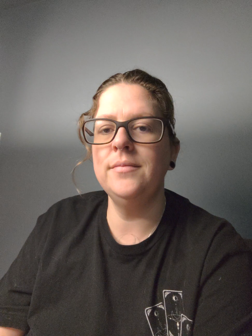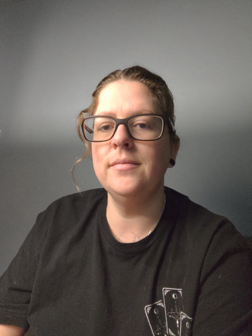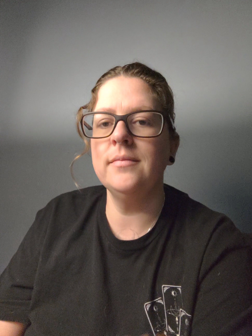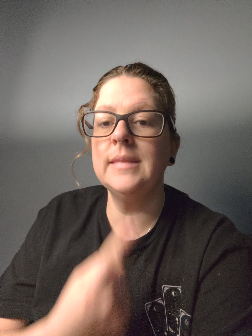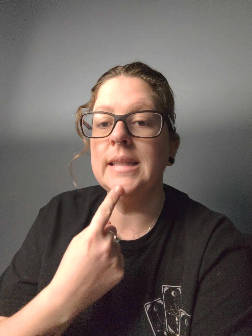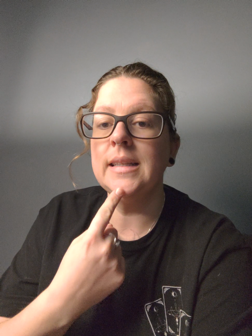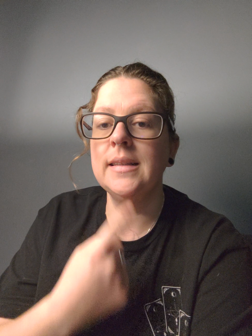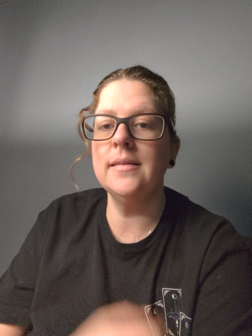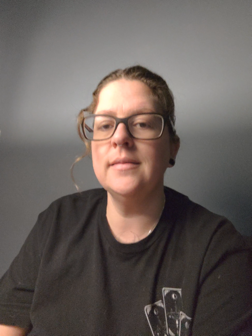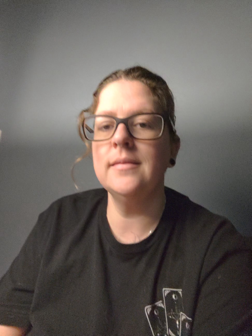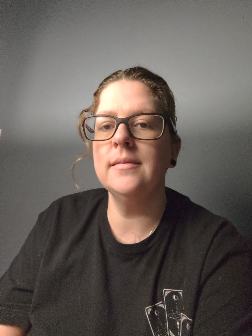say